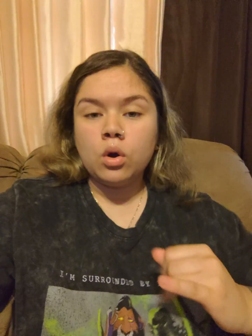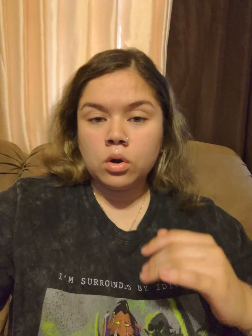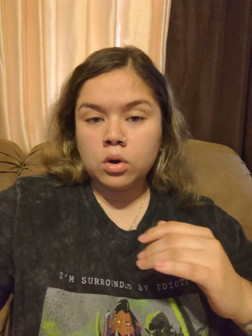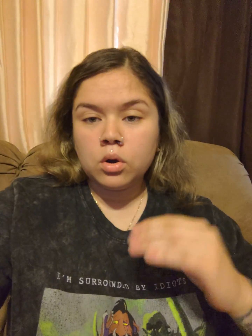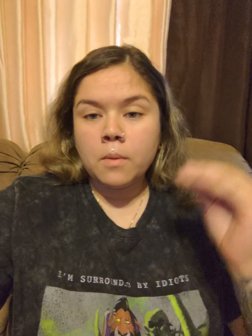more